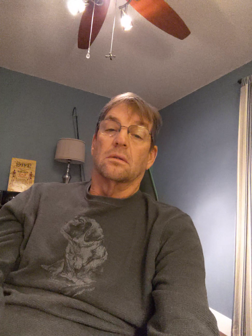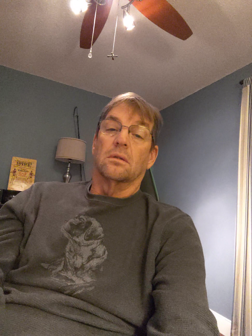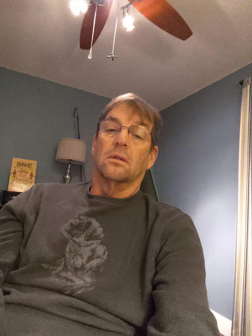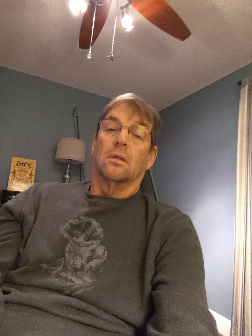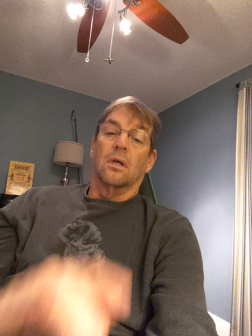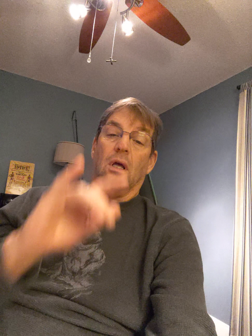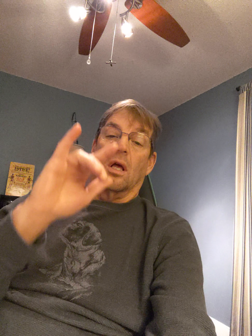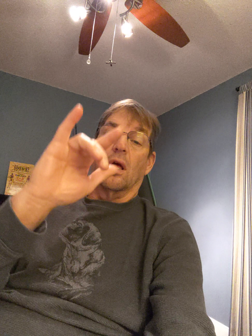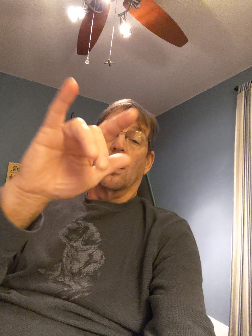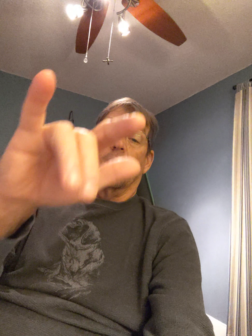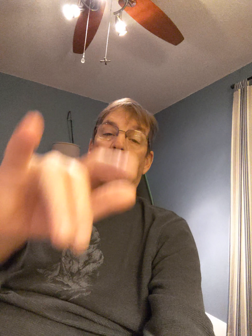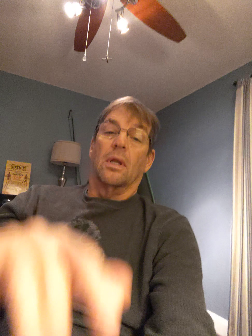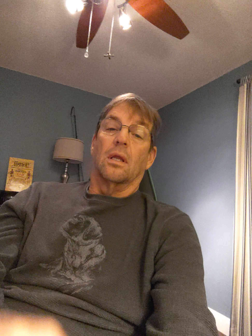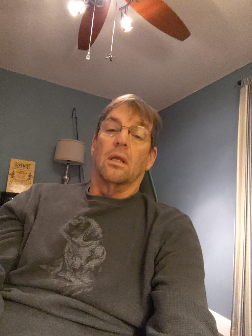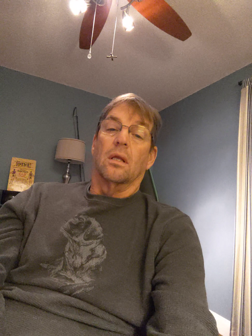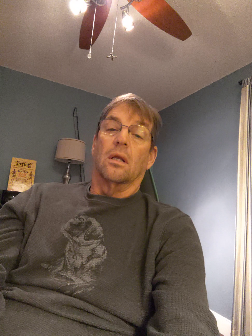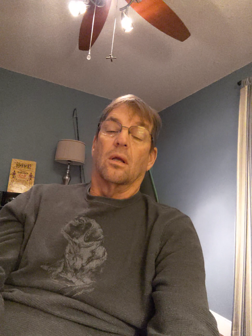airplane